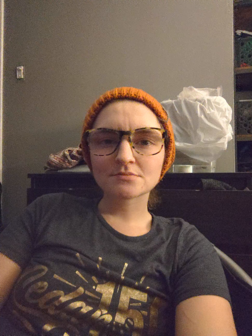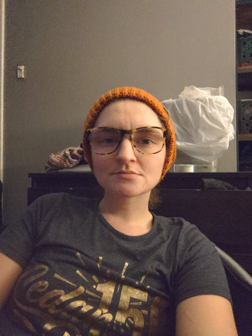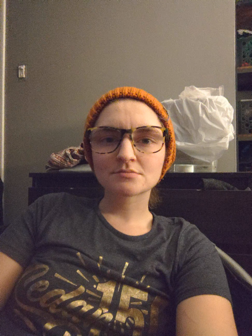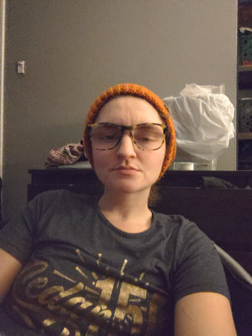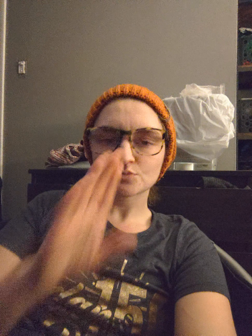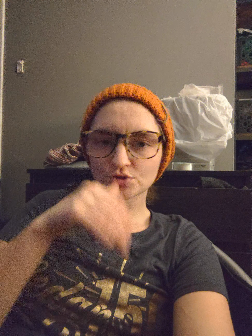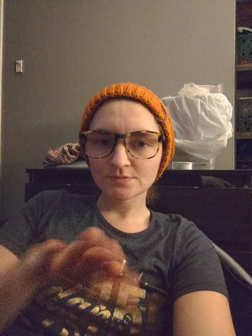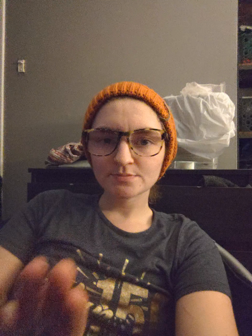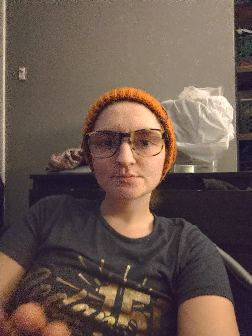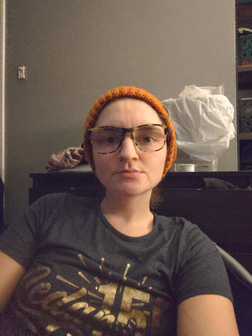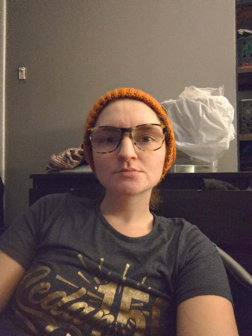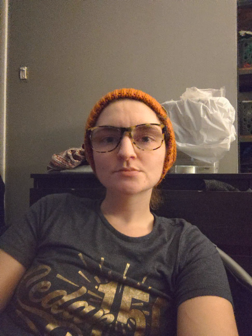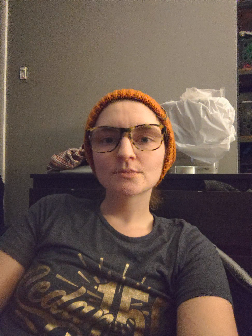elephant